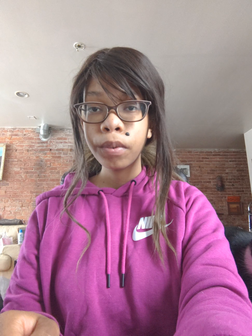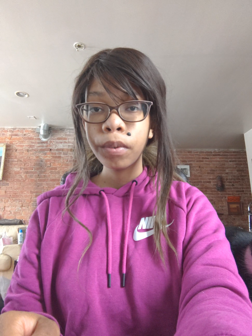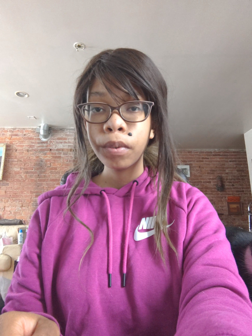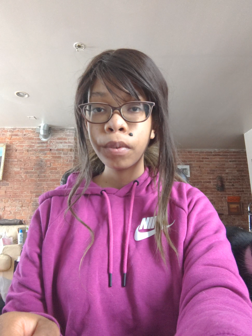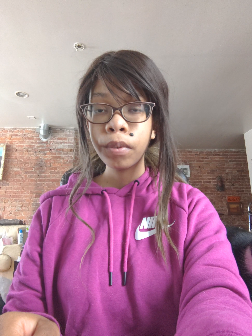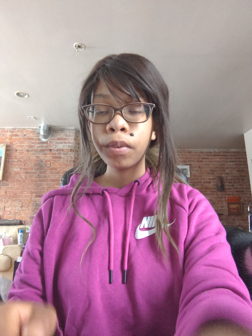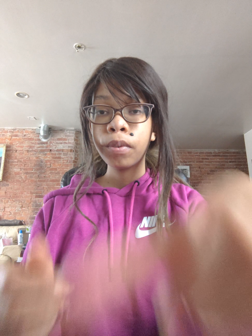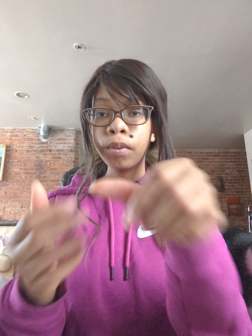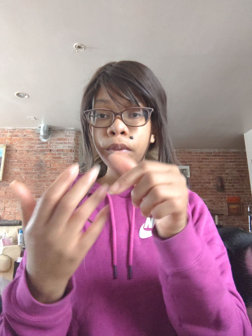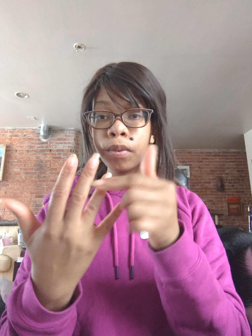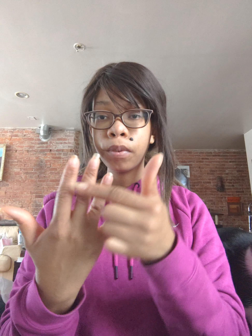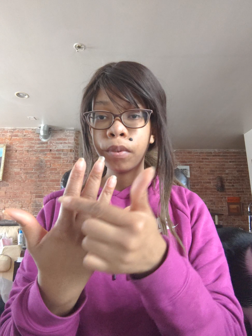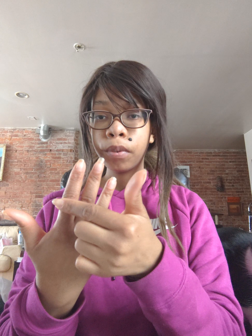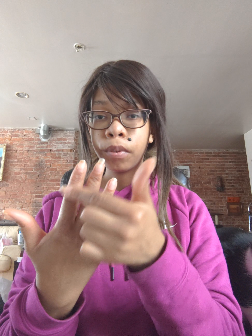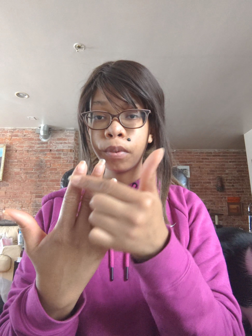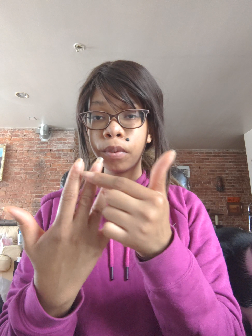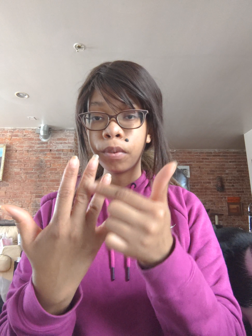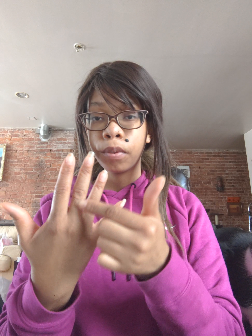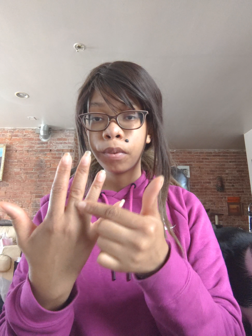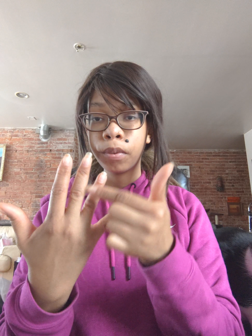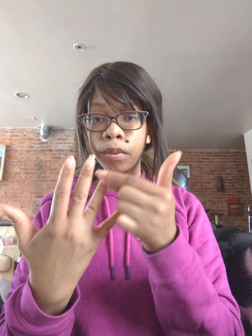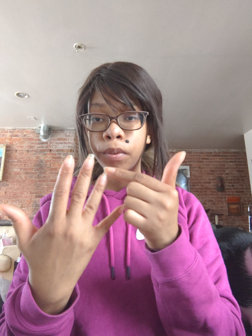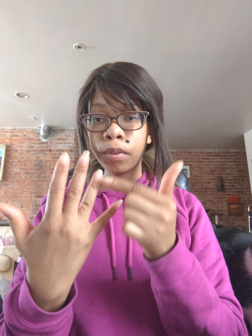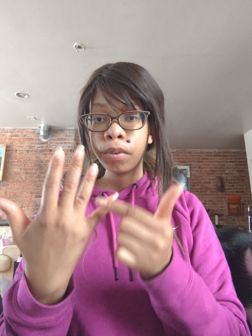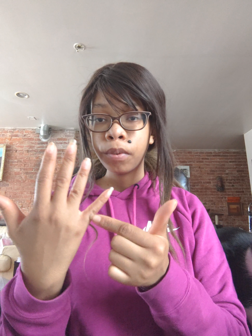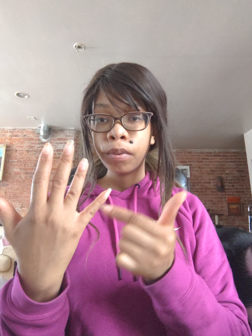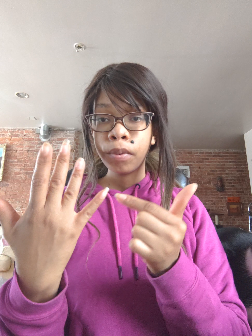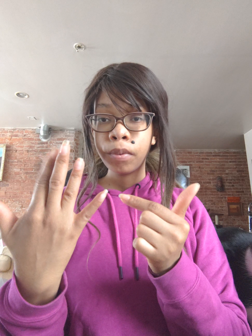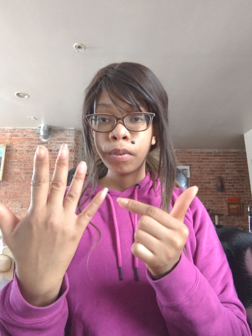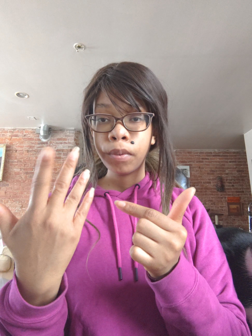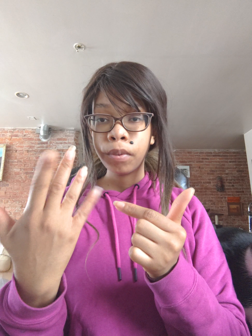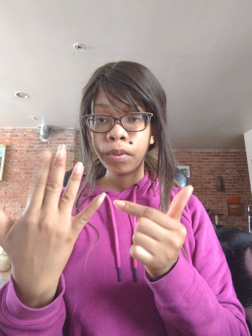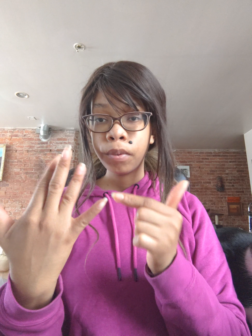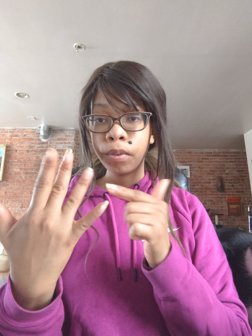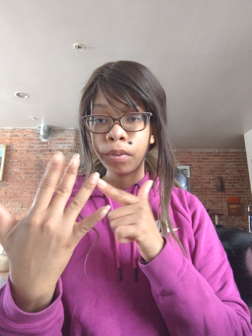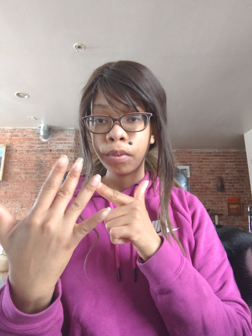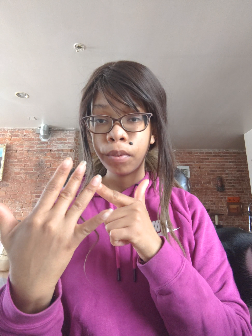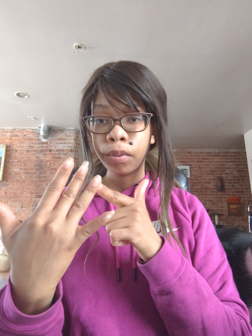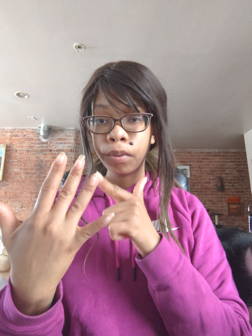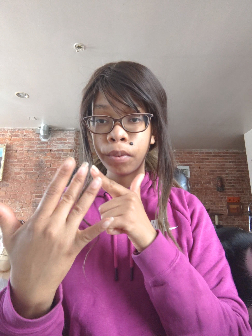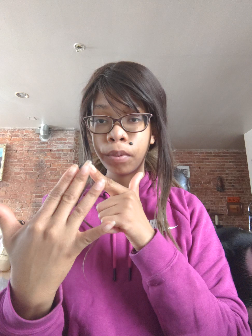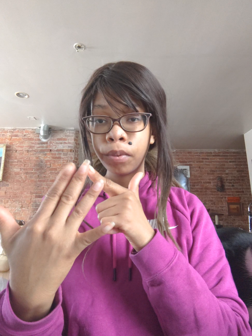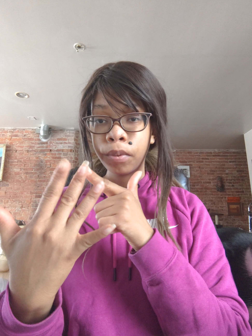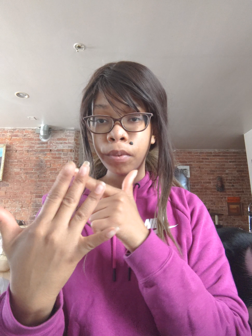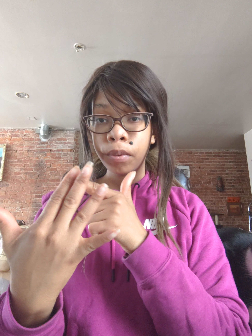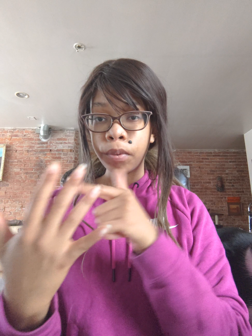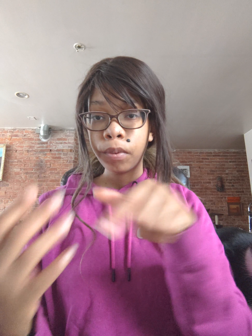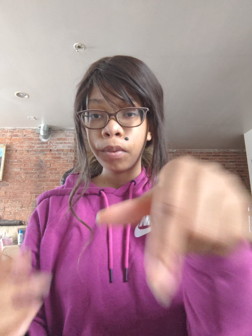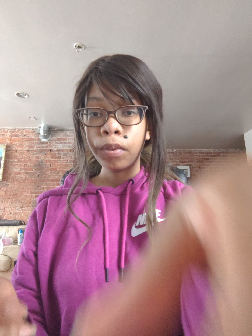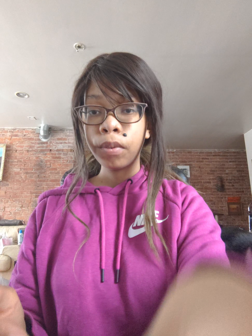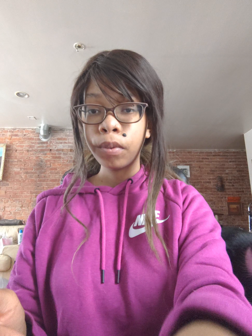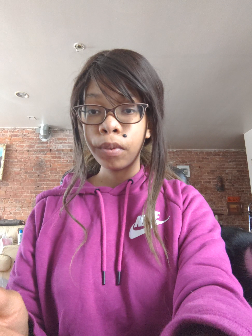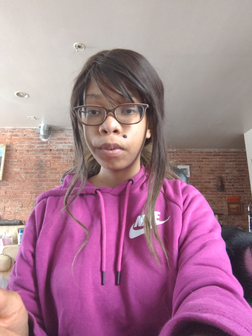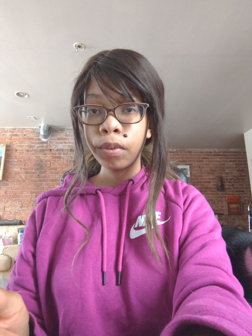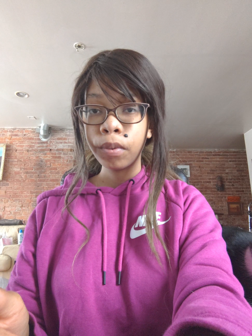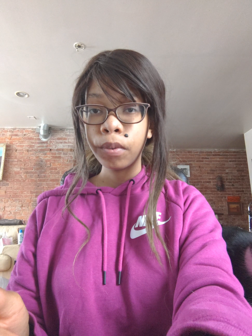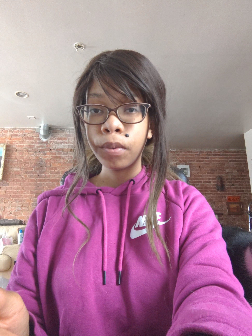finger